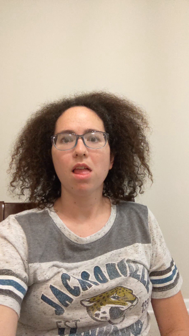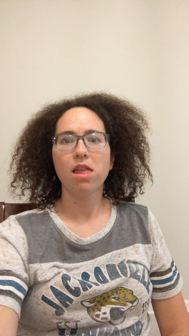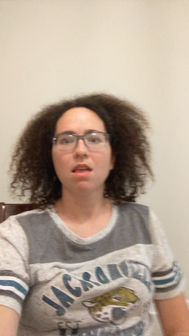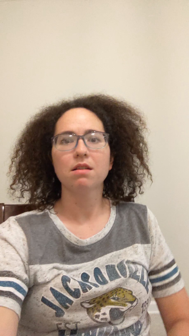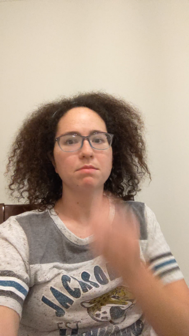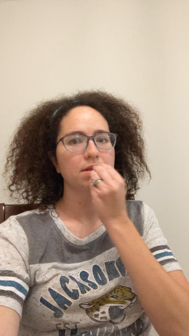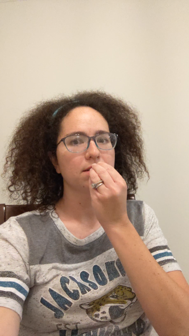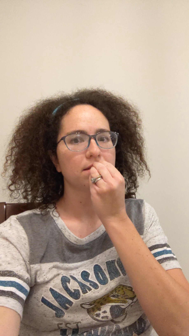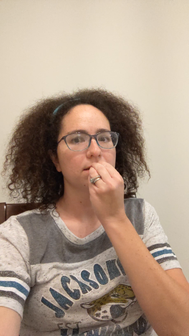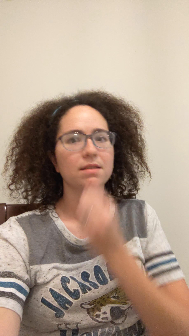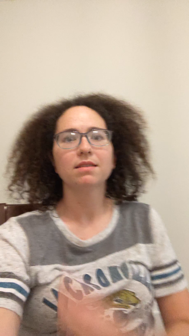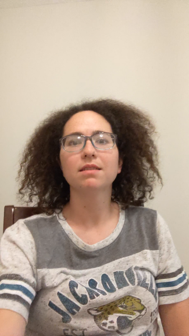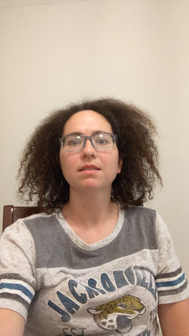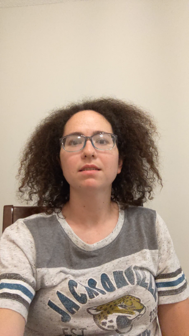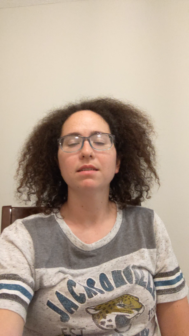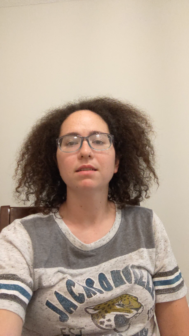eat